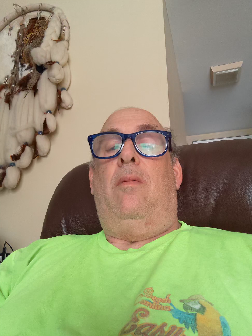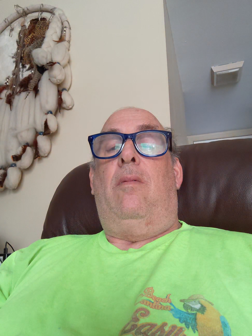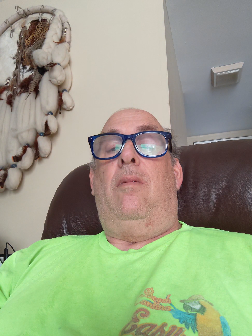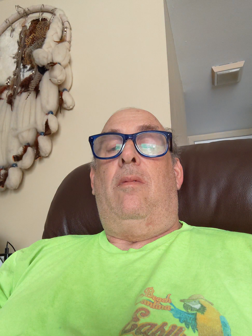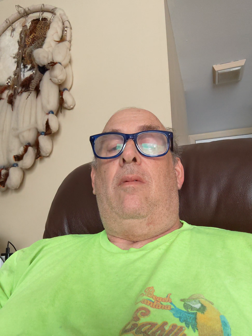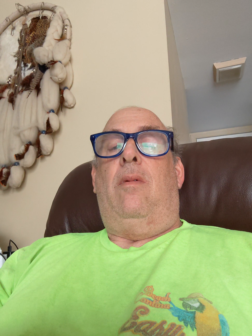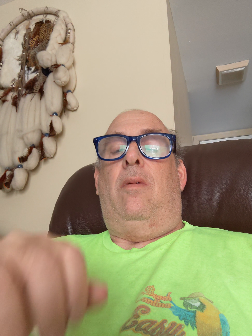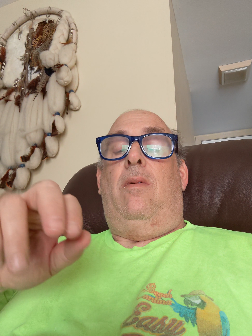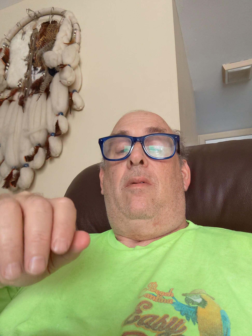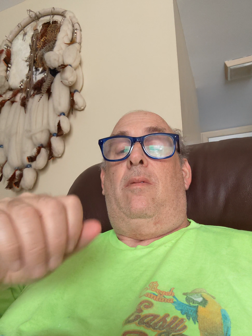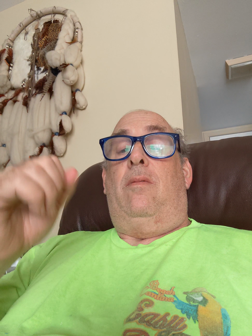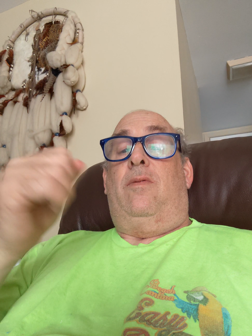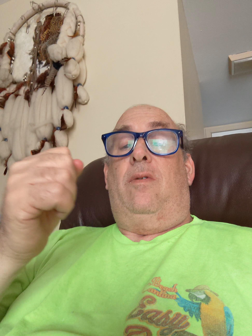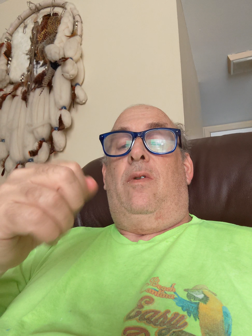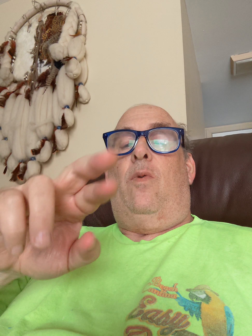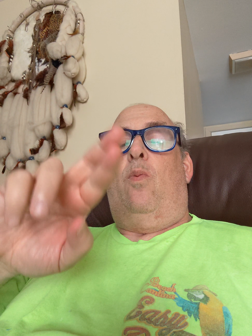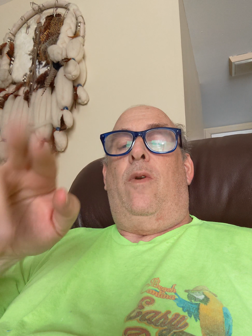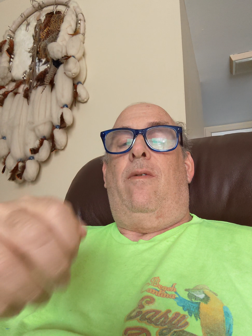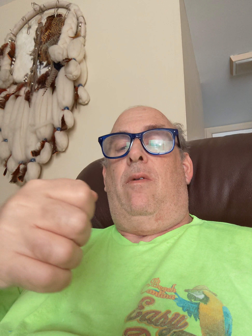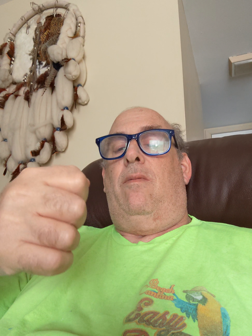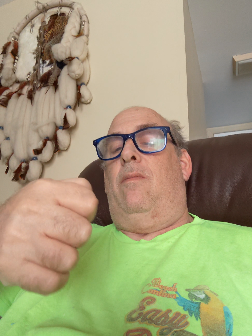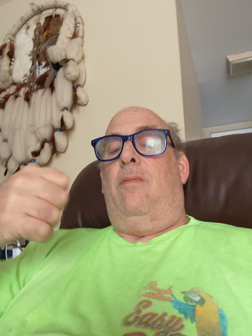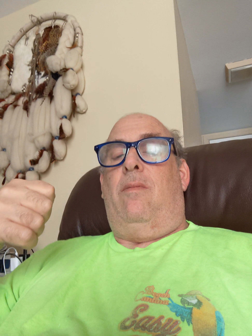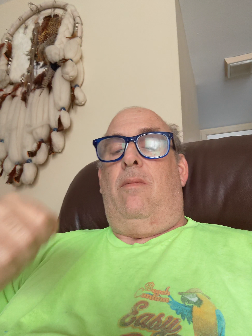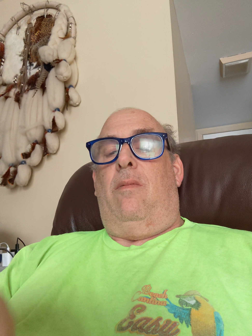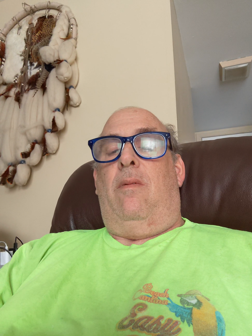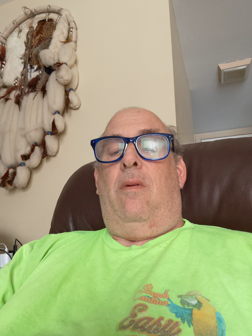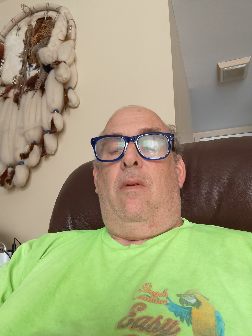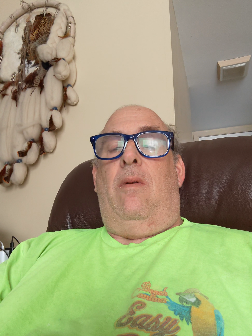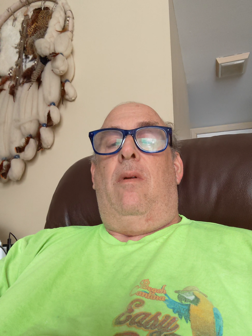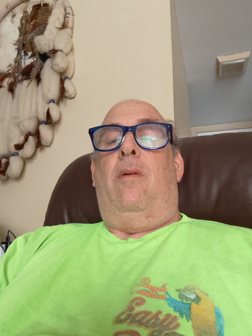refrigerator